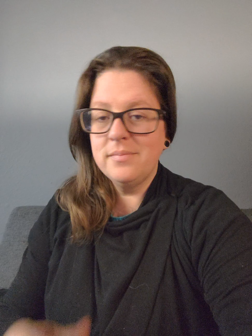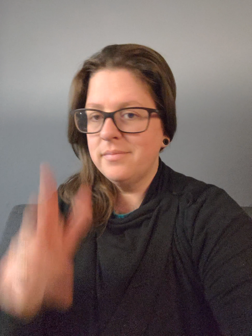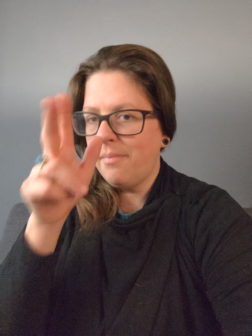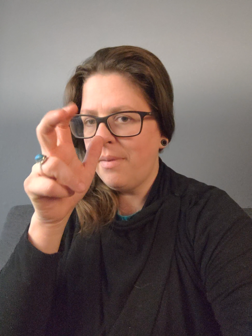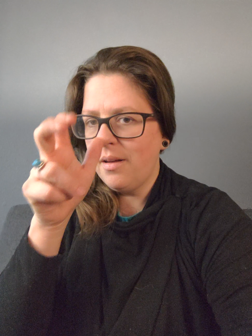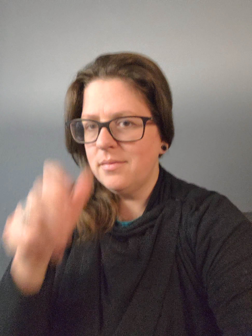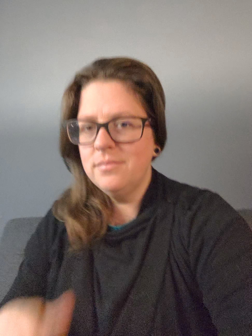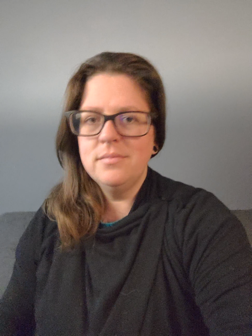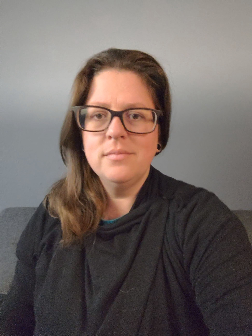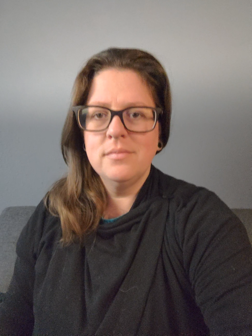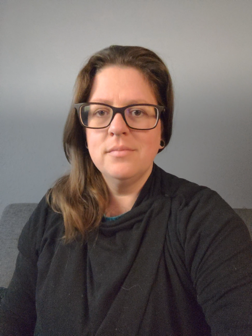bug